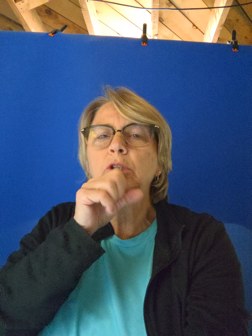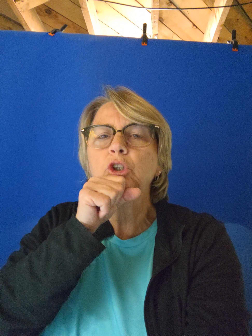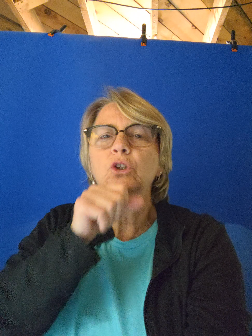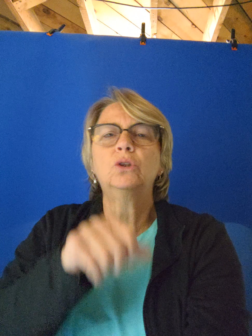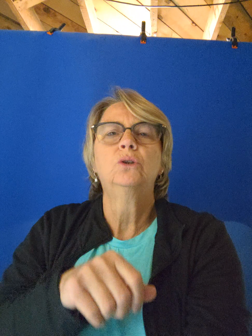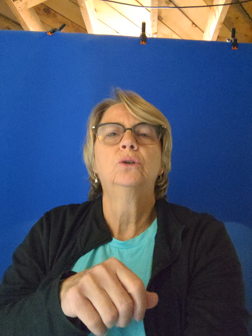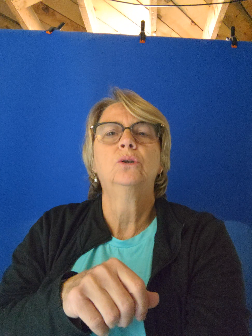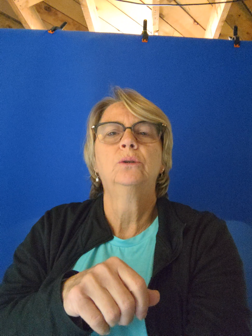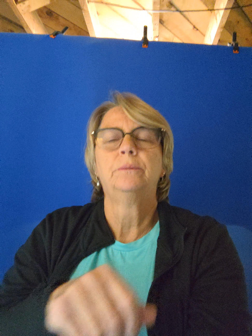orange